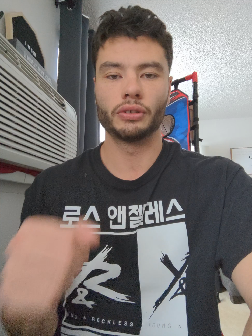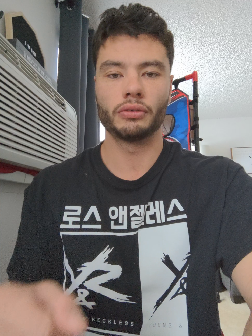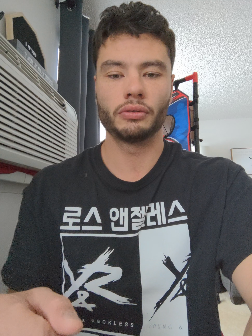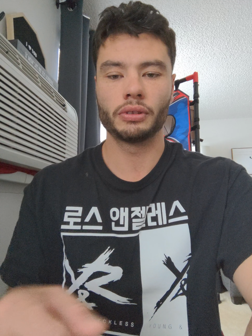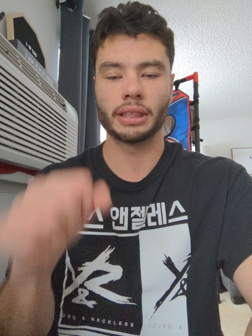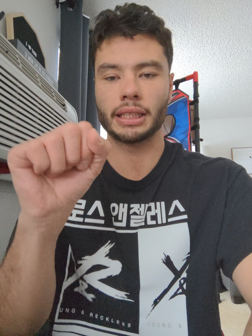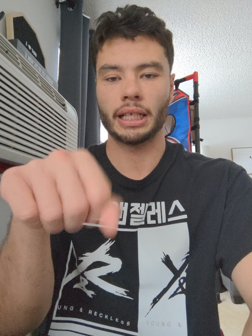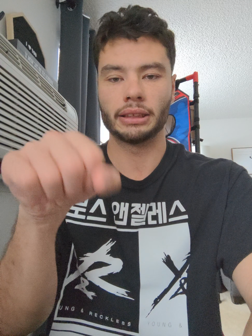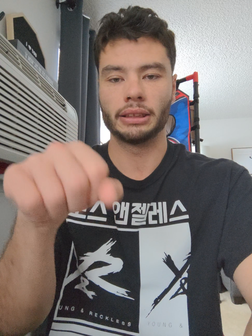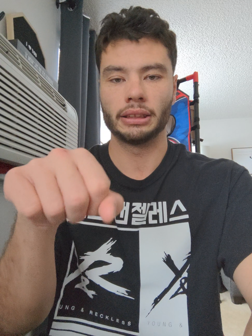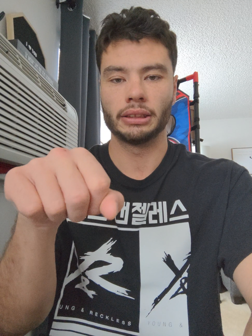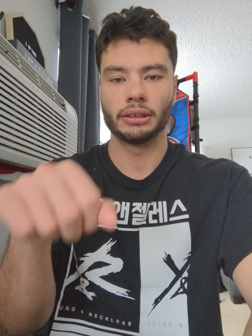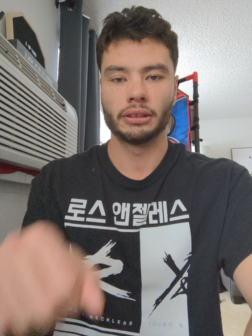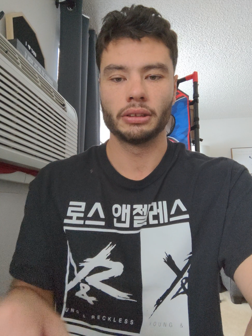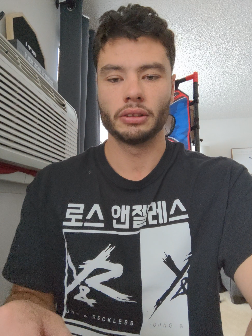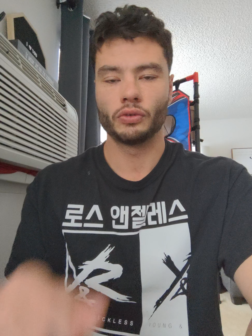yes